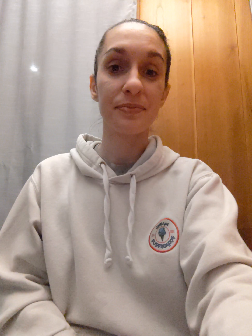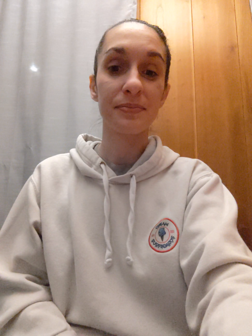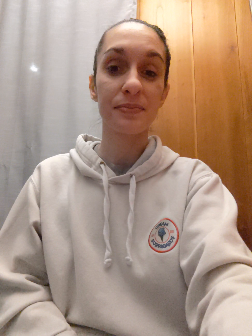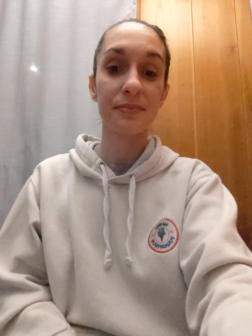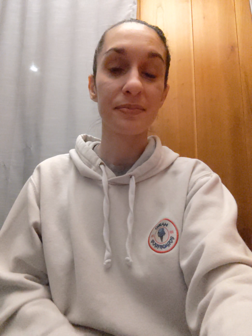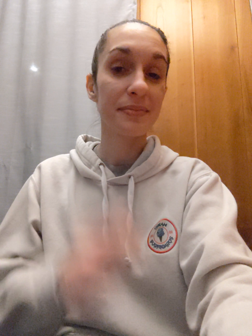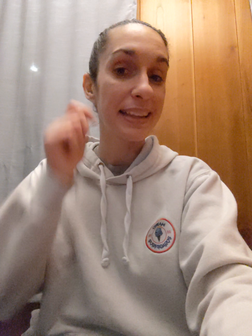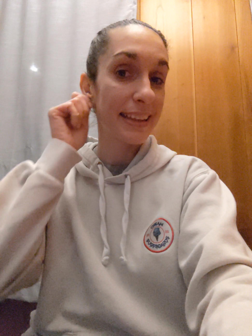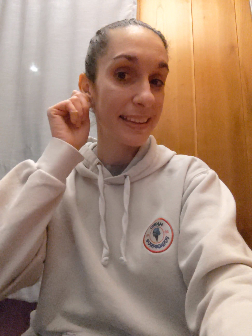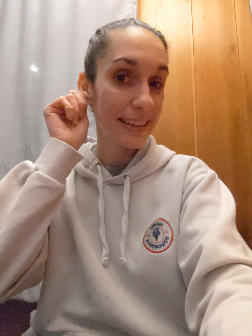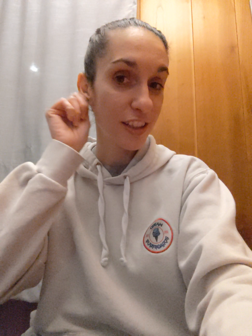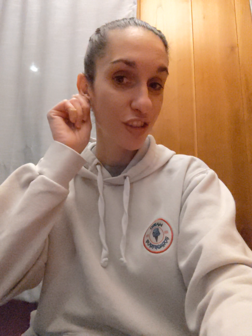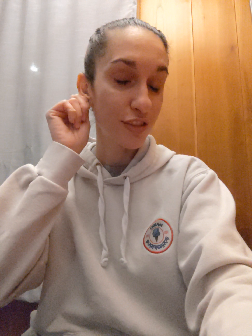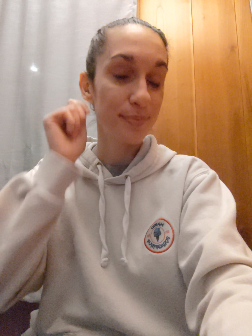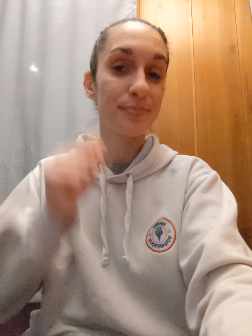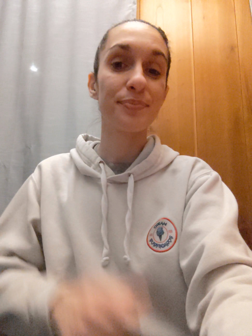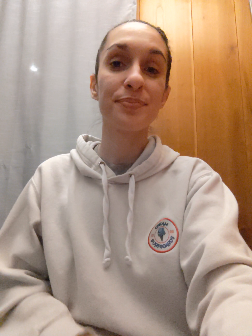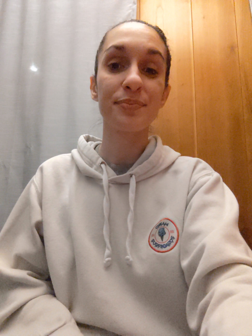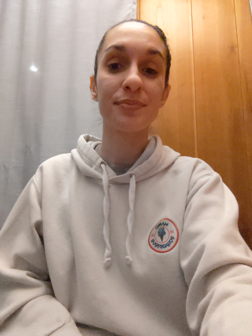ear